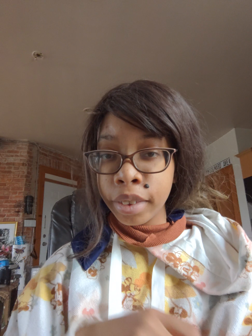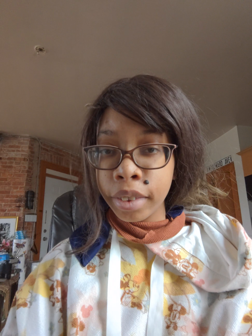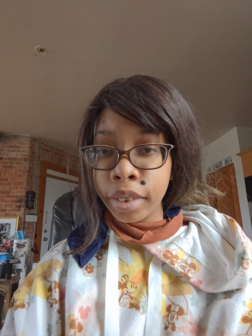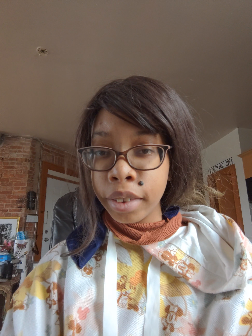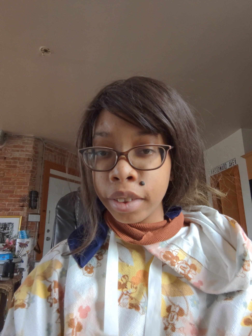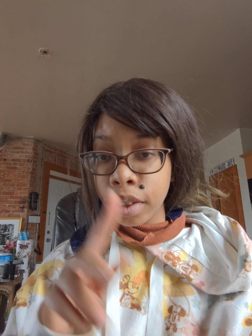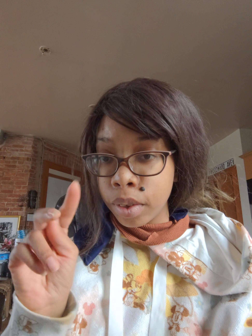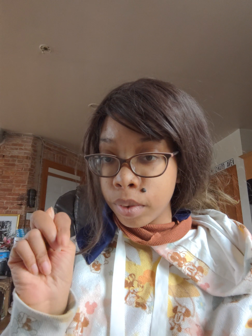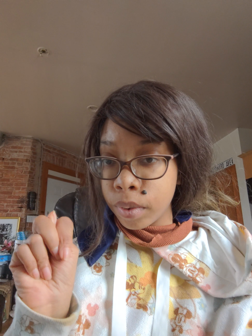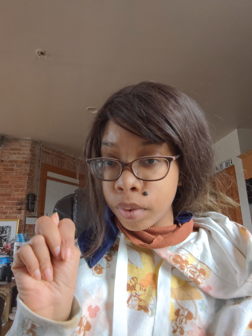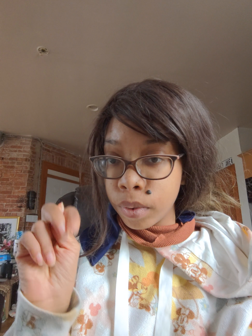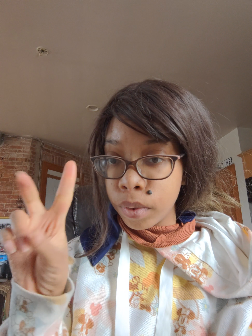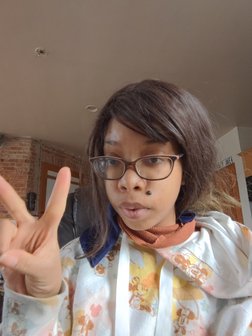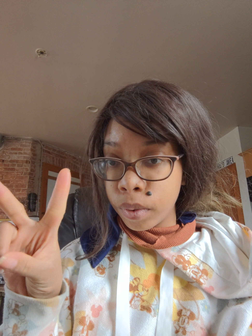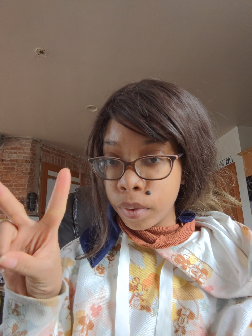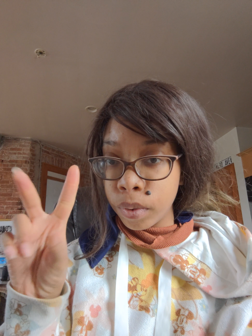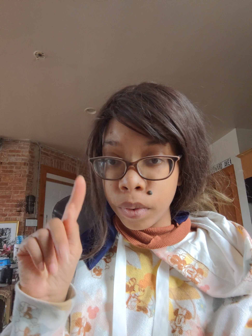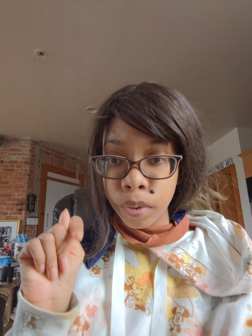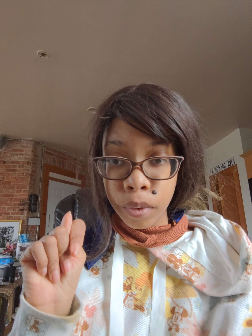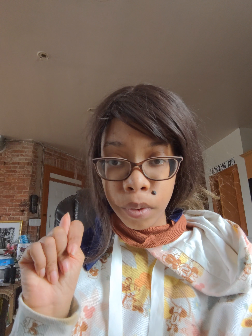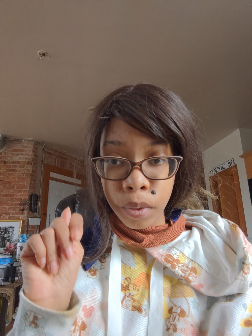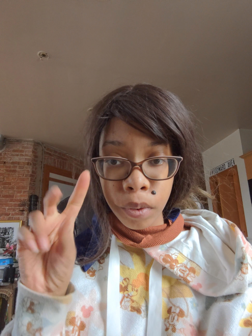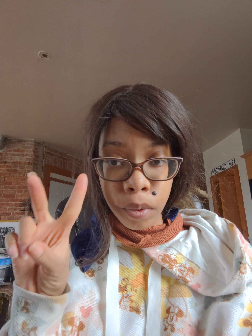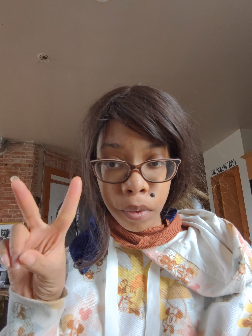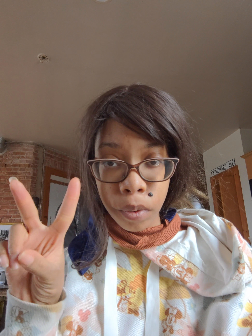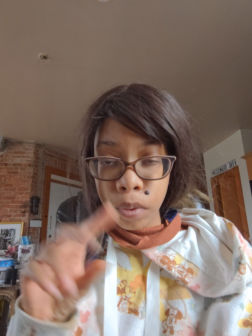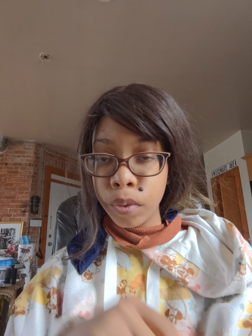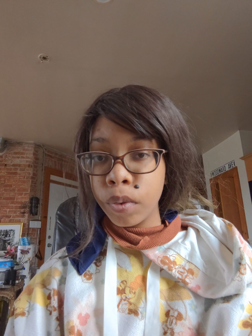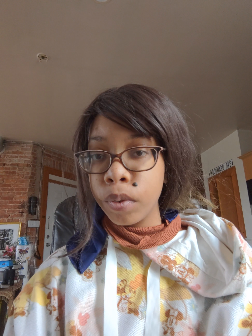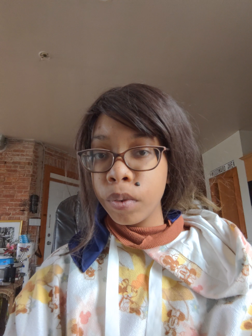TV